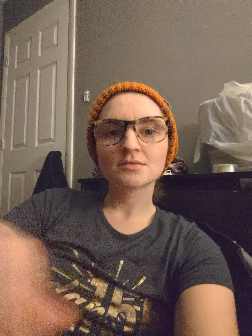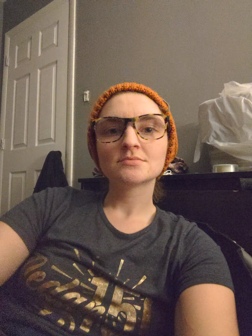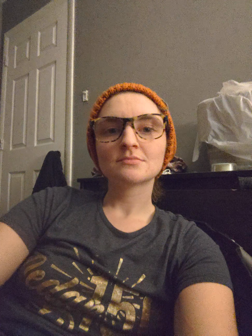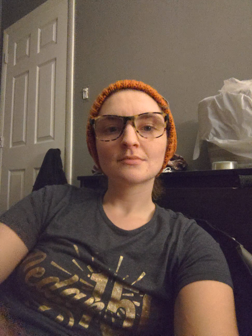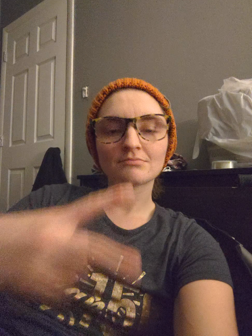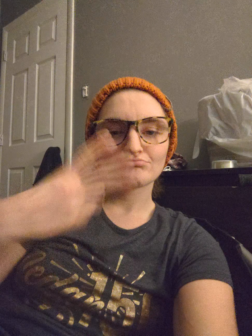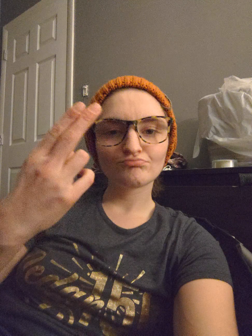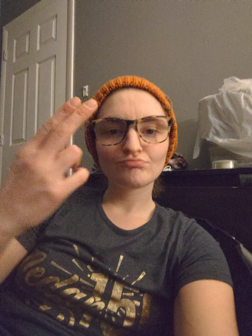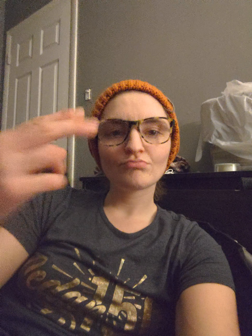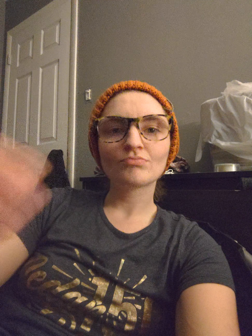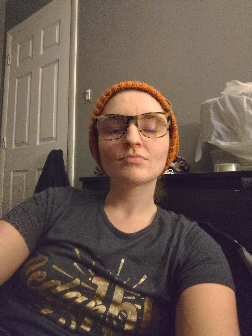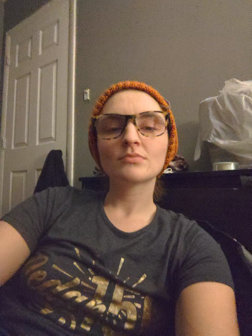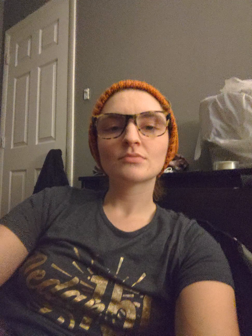cut